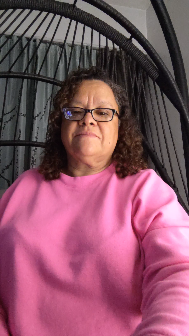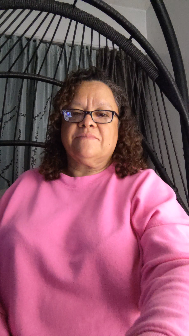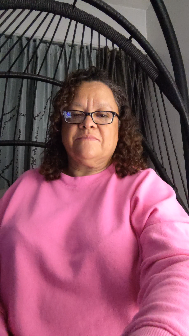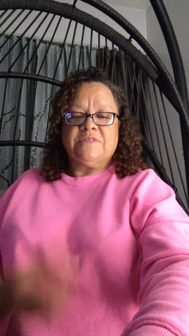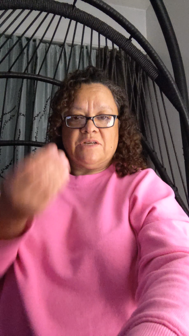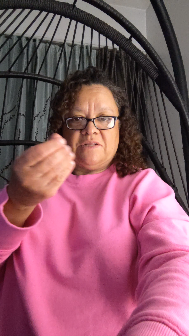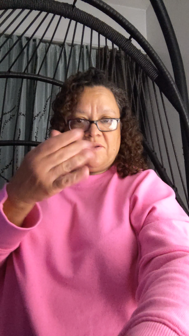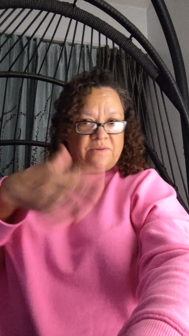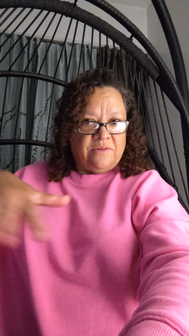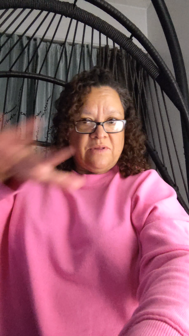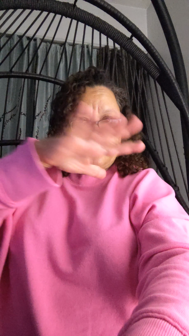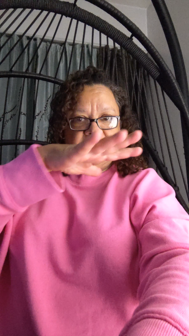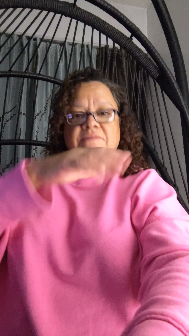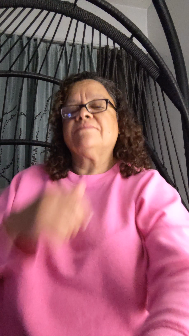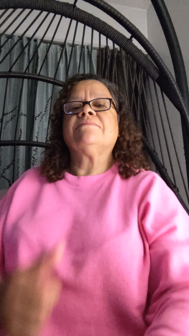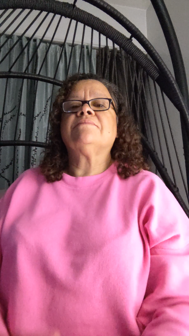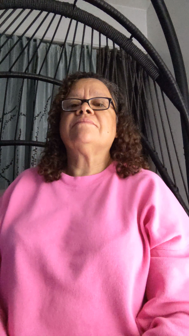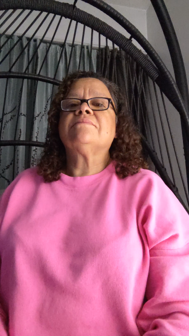garden